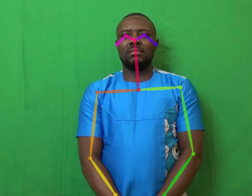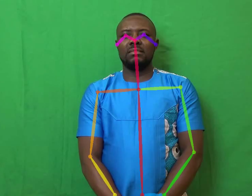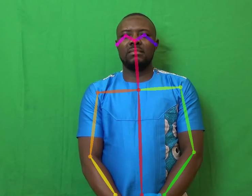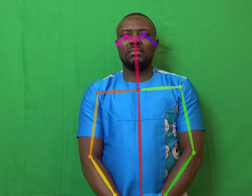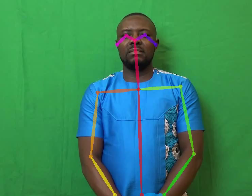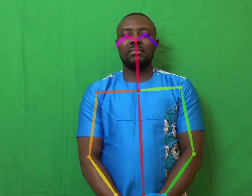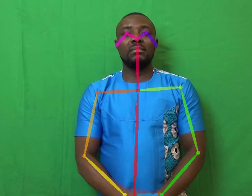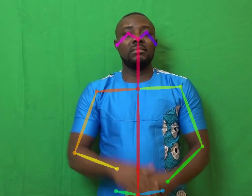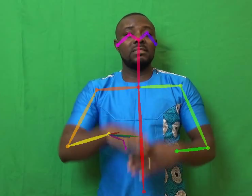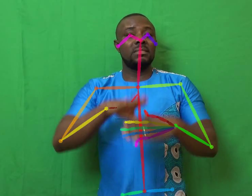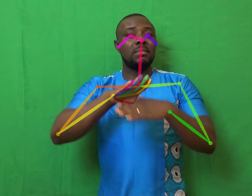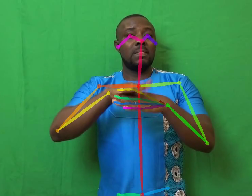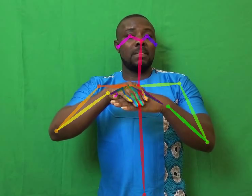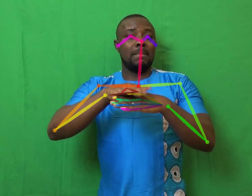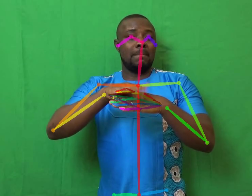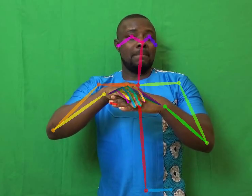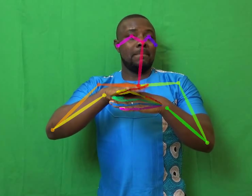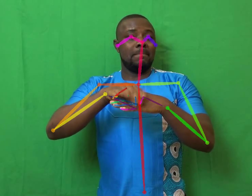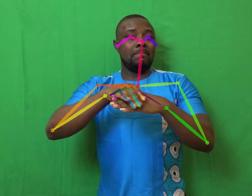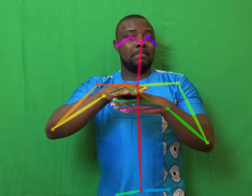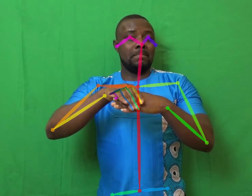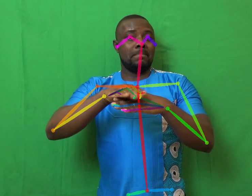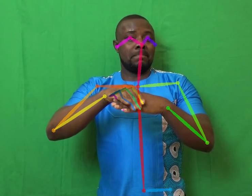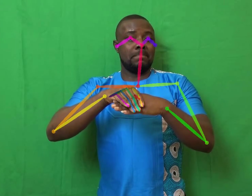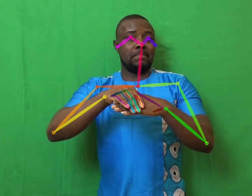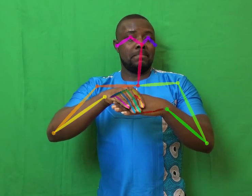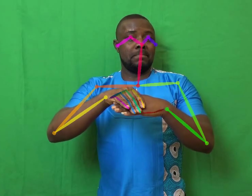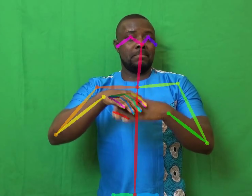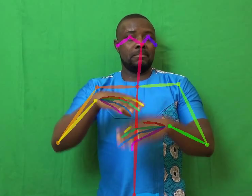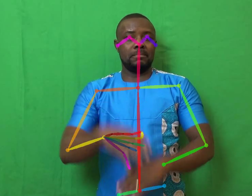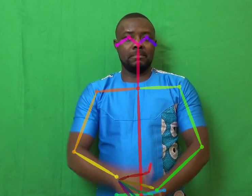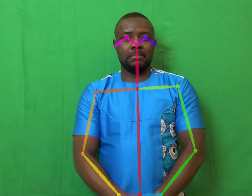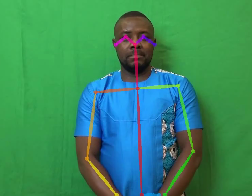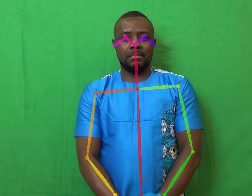meat